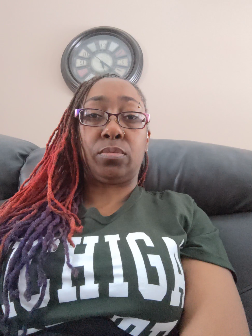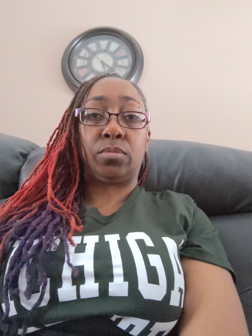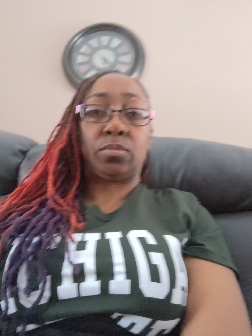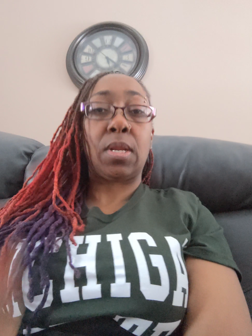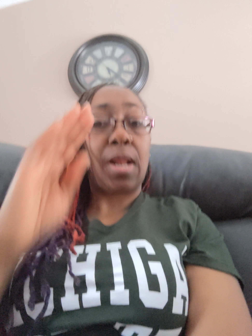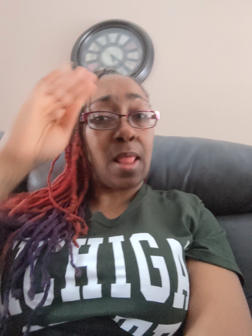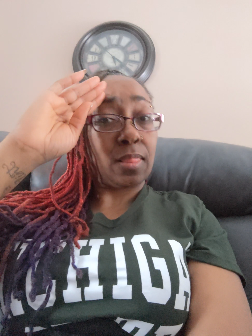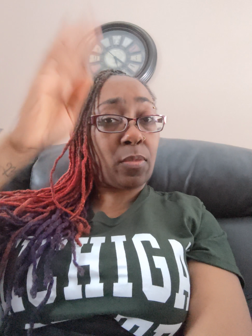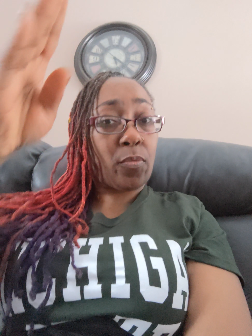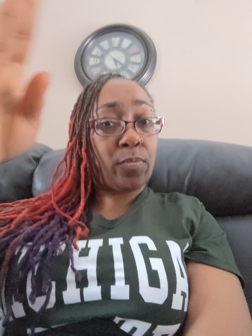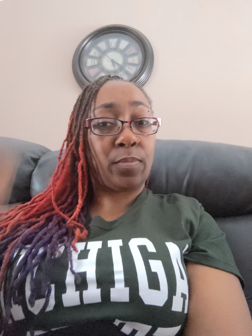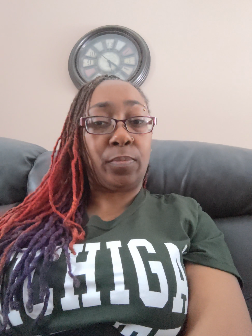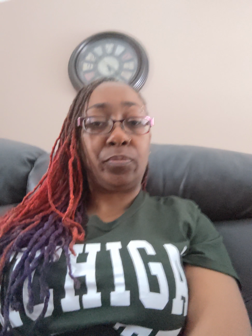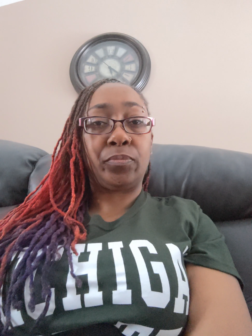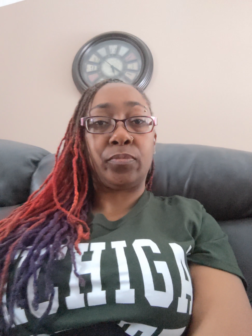hello